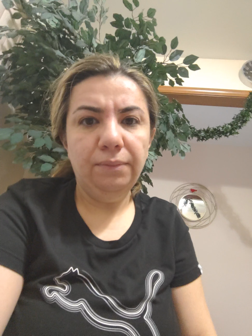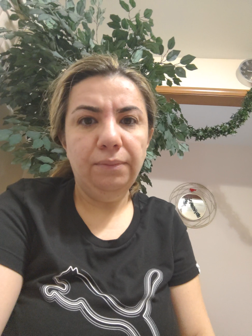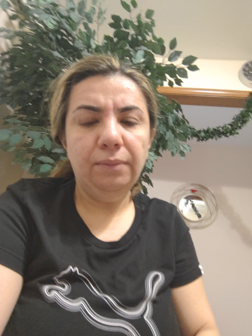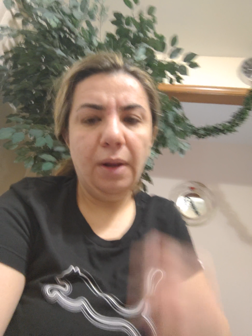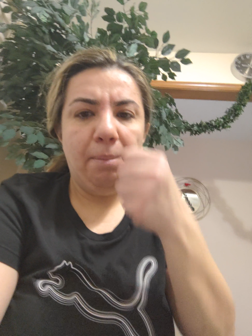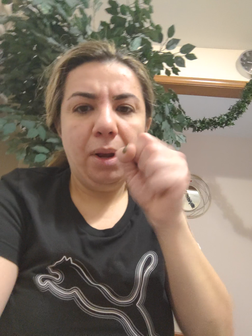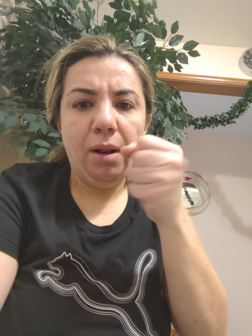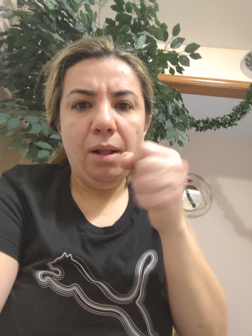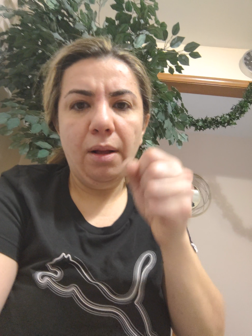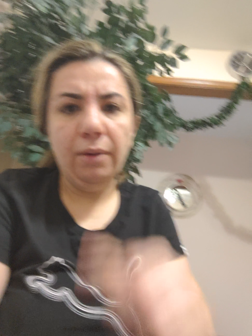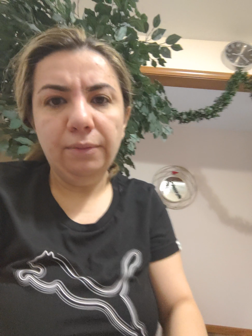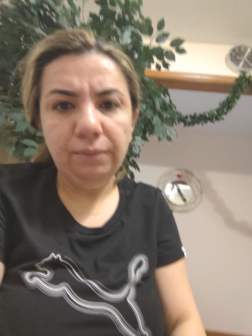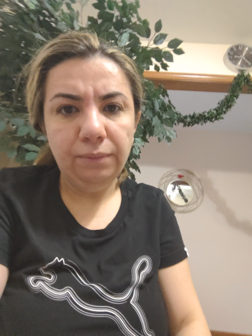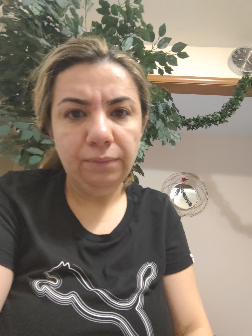make